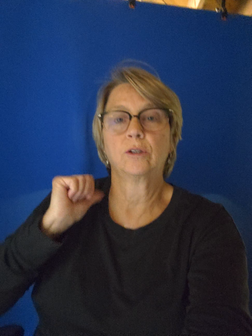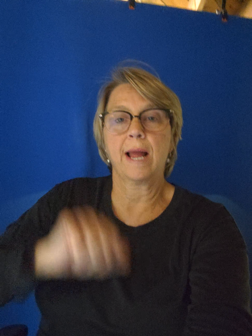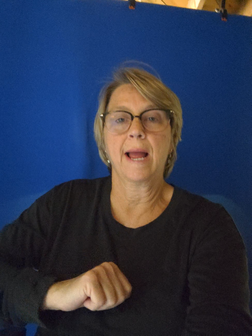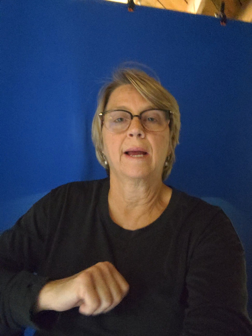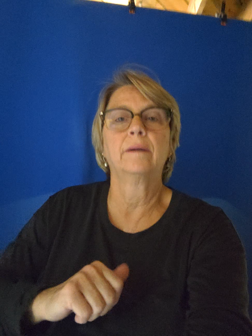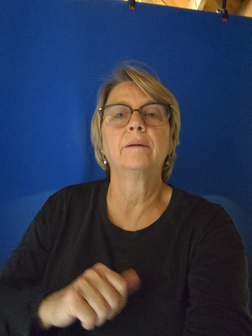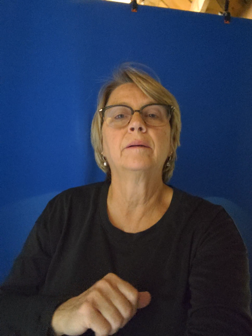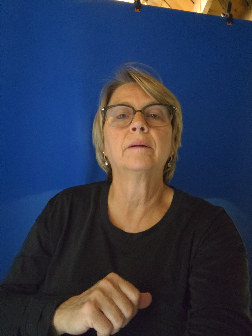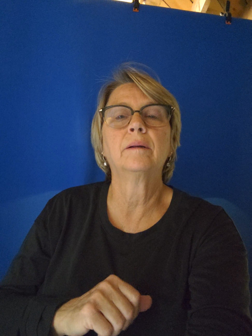jacket